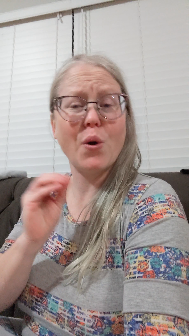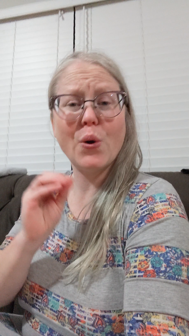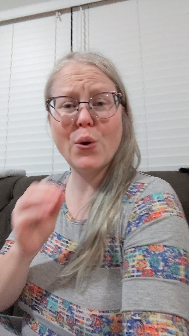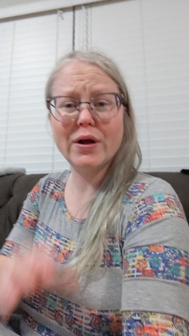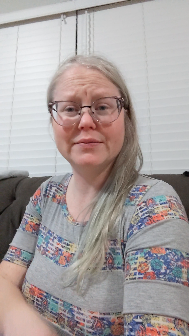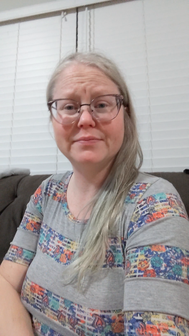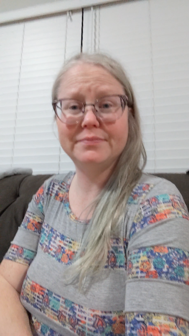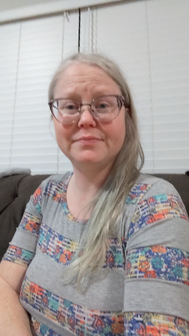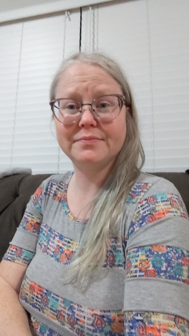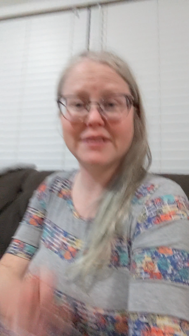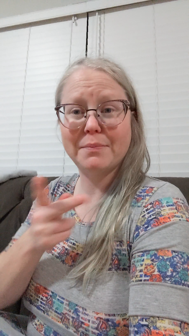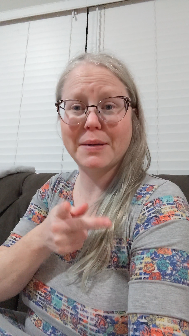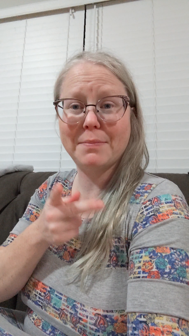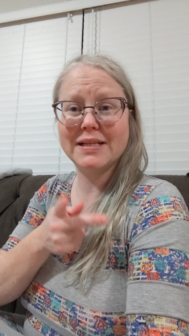babysitter